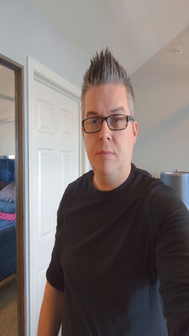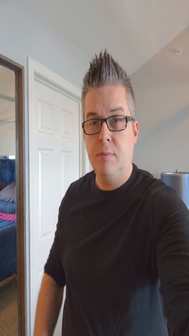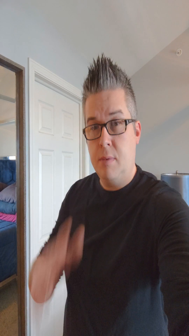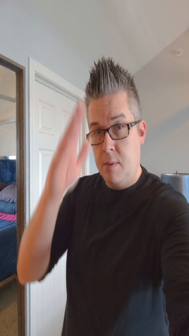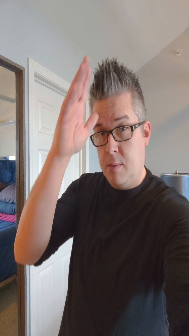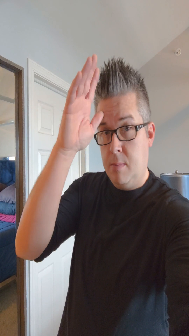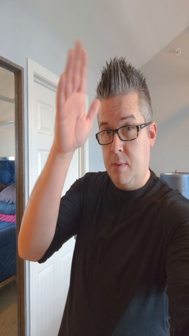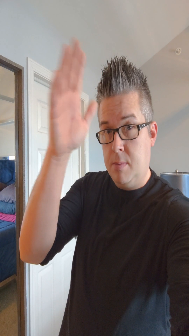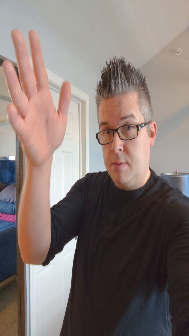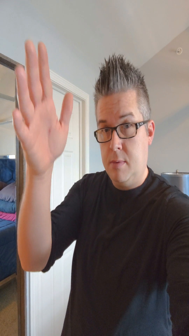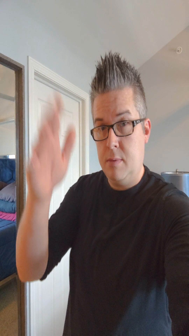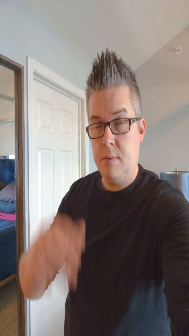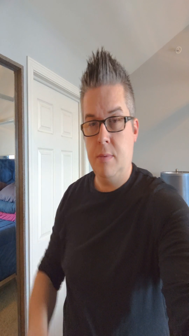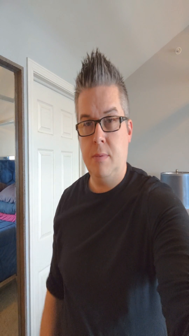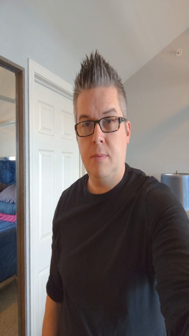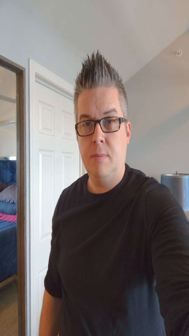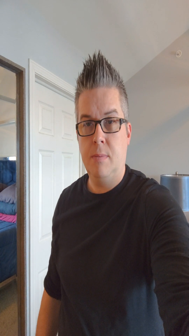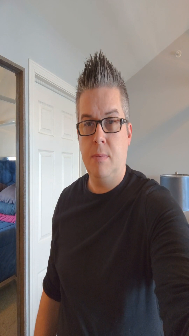grandpa